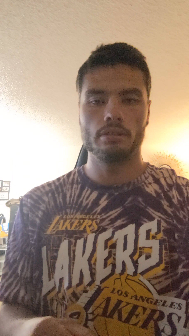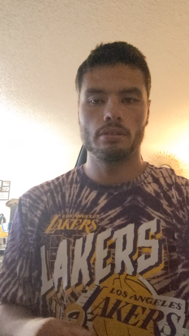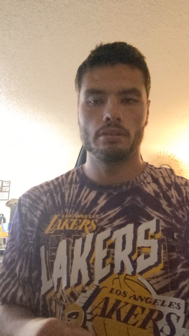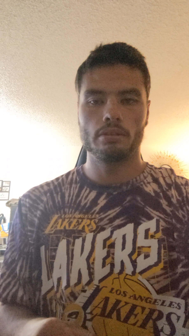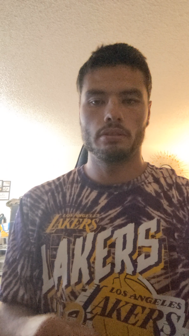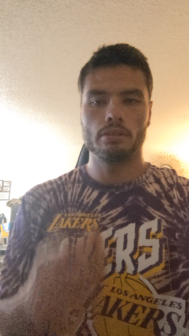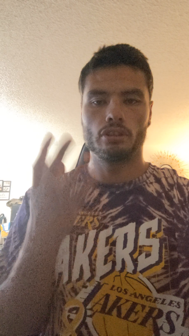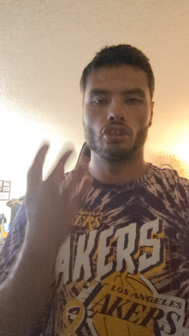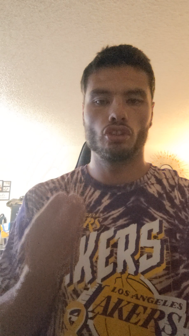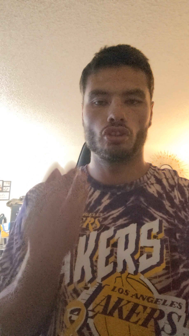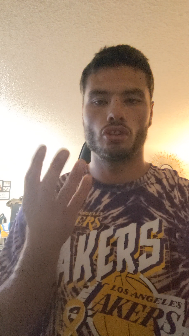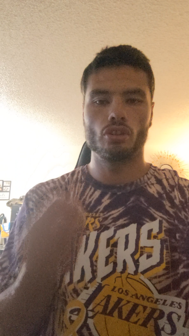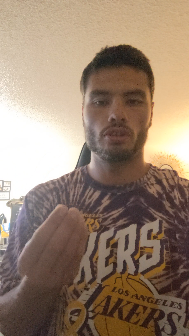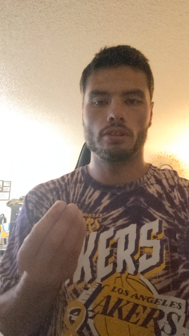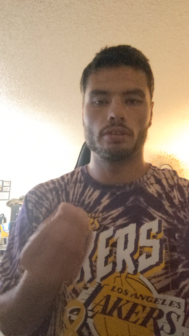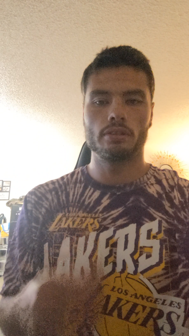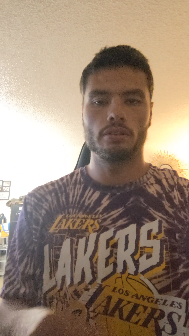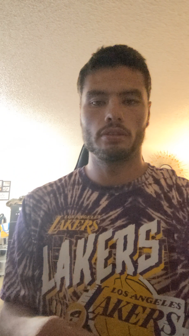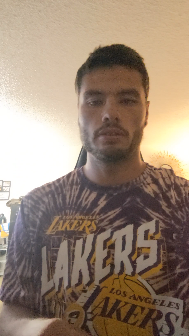gentle